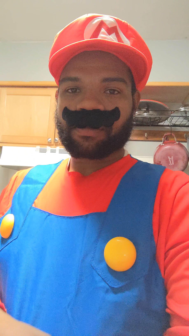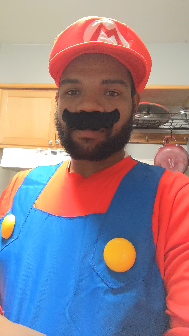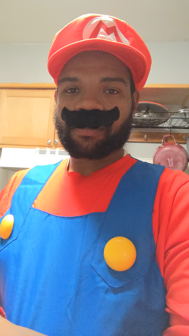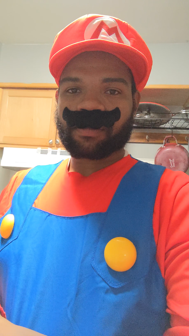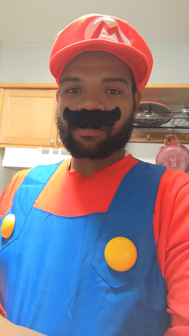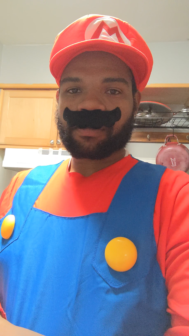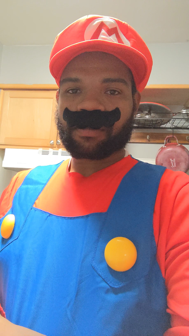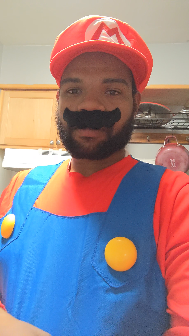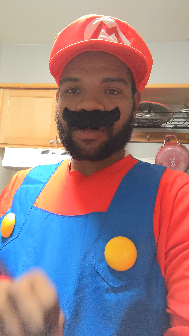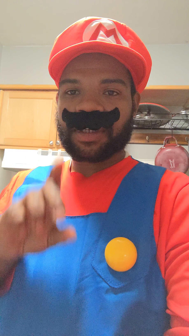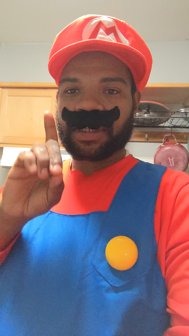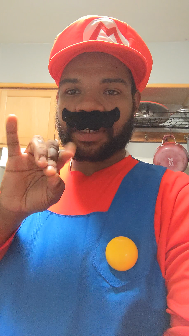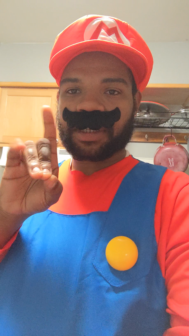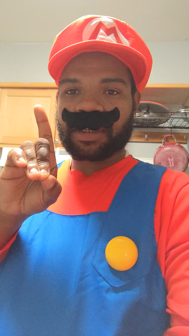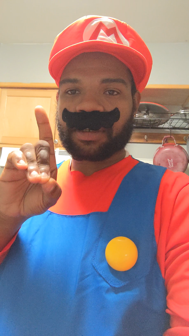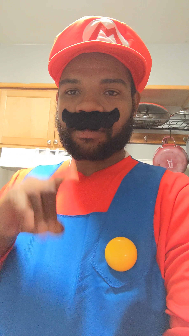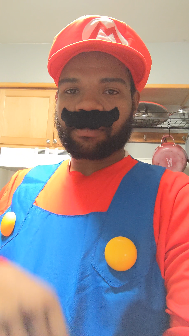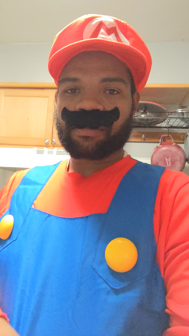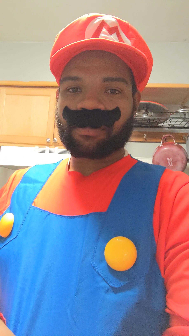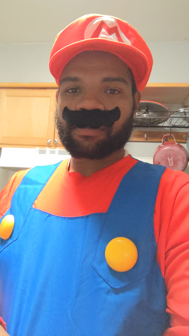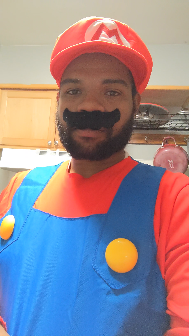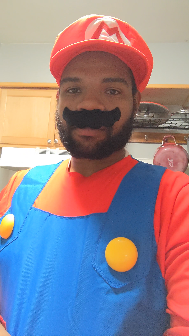did